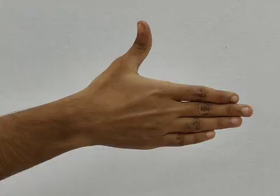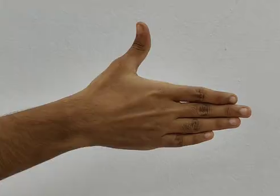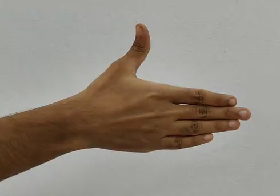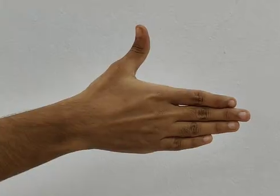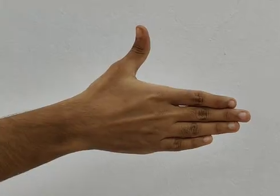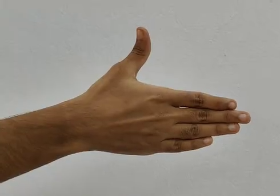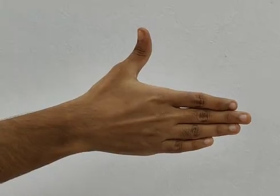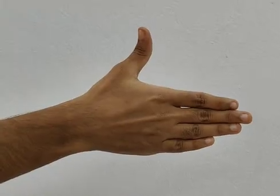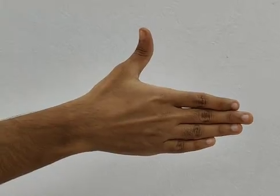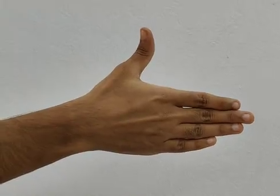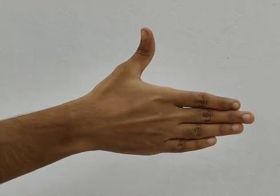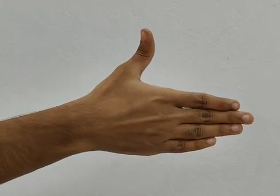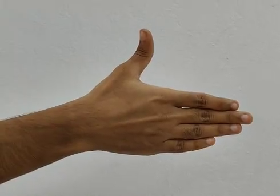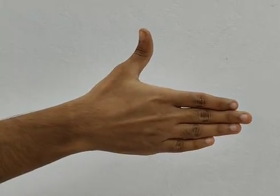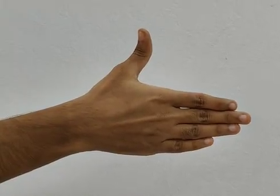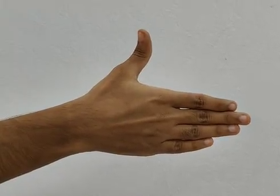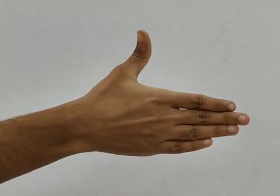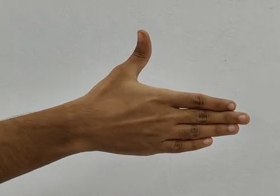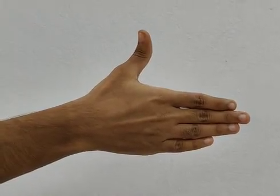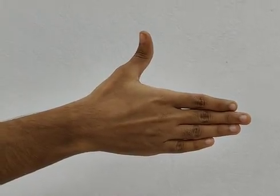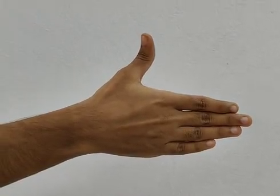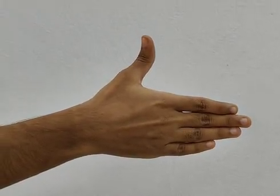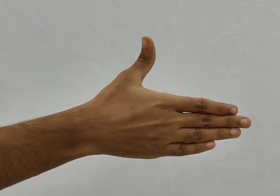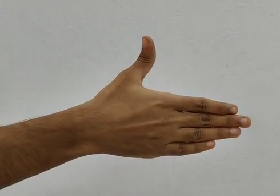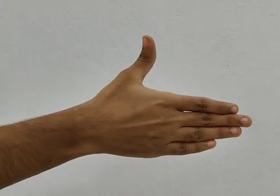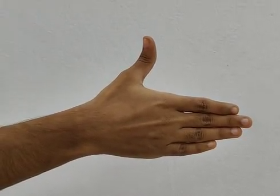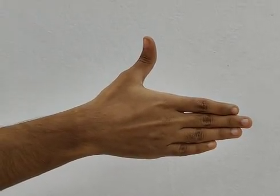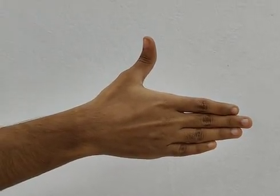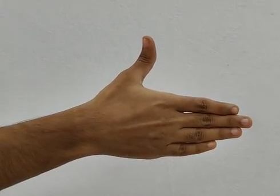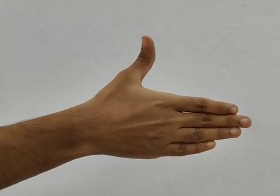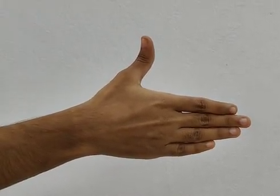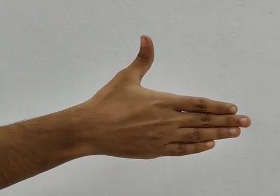ആ